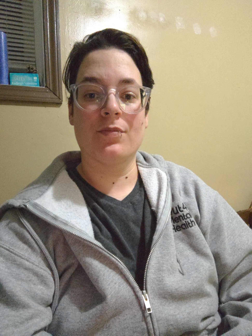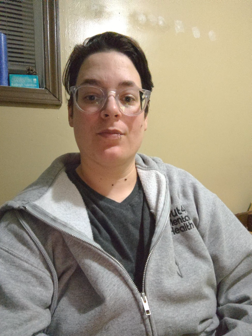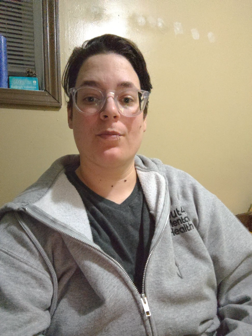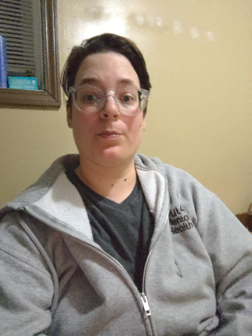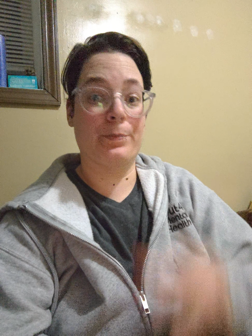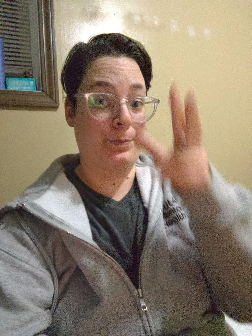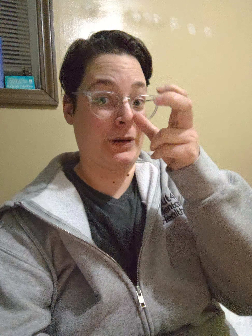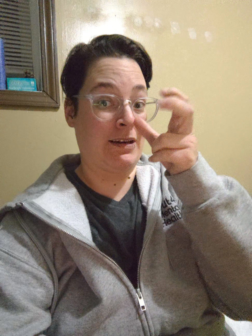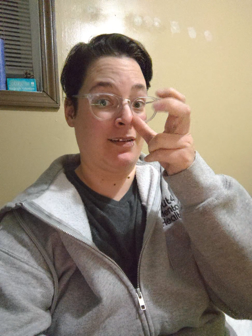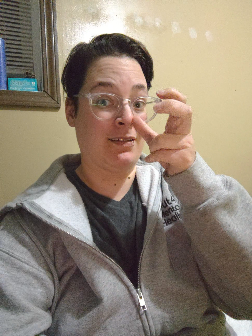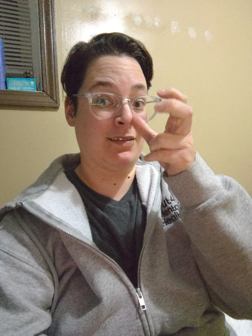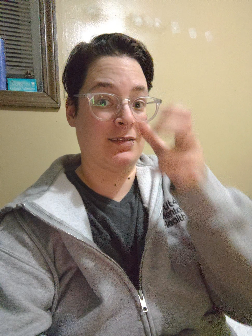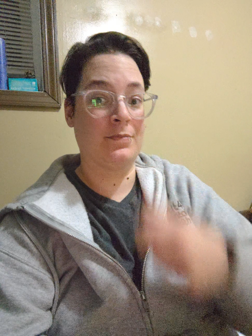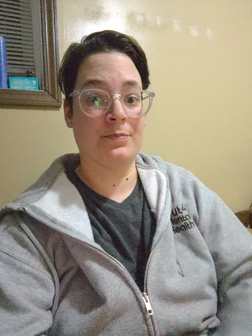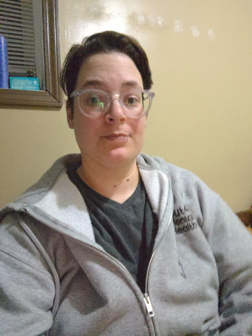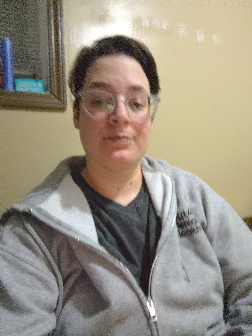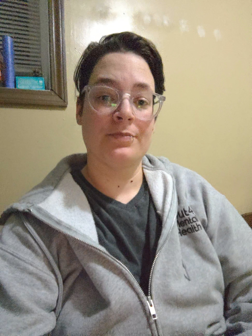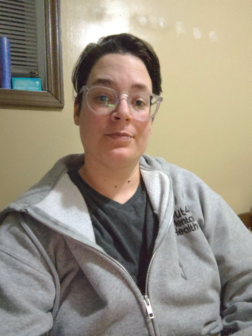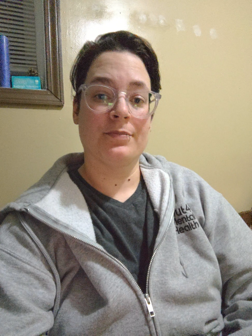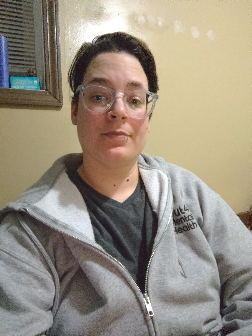bug